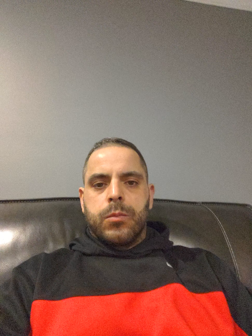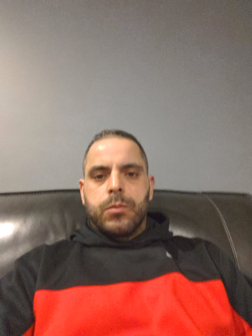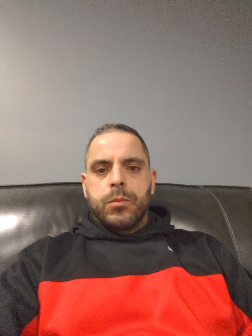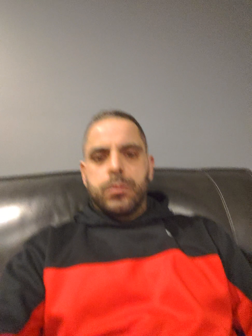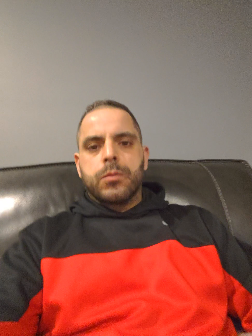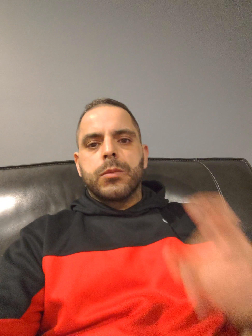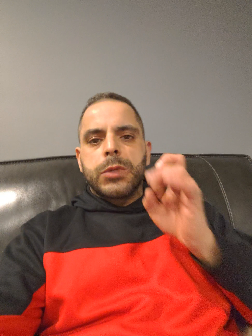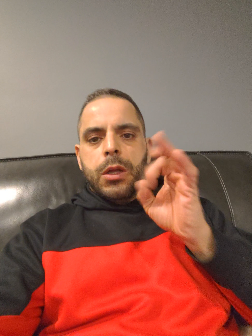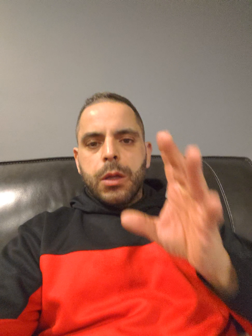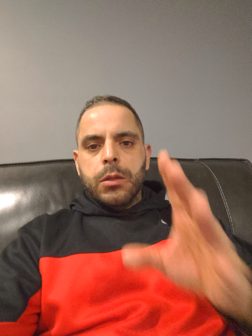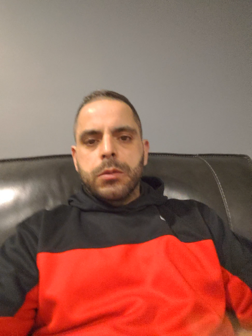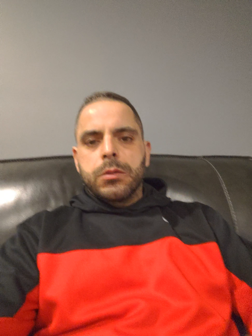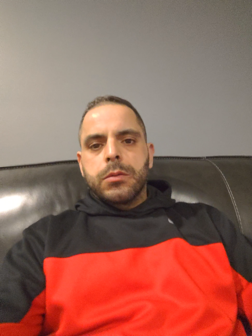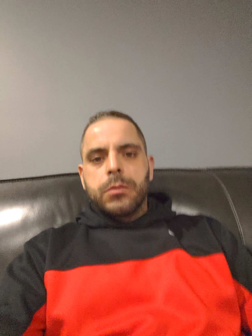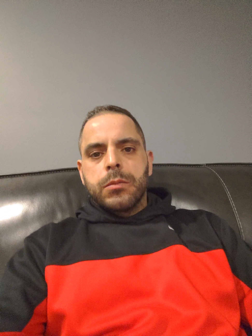hate